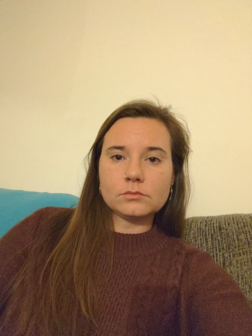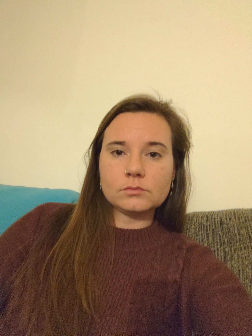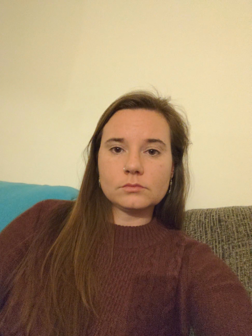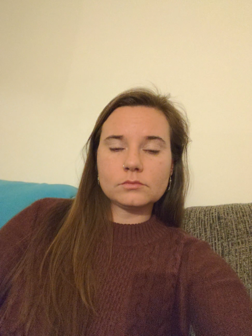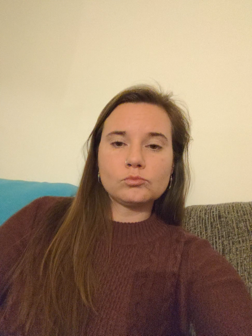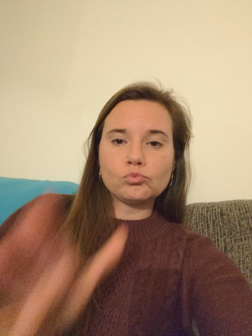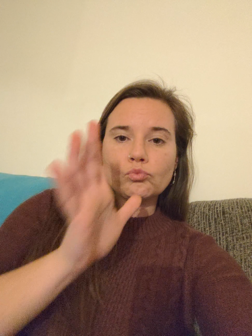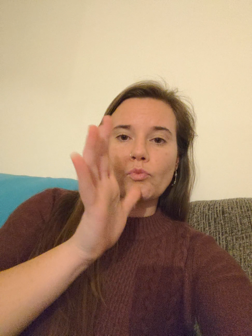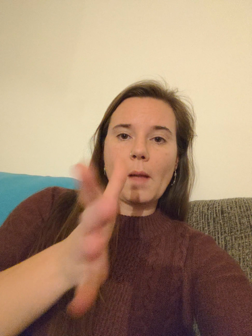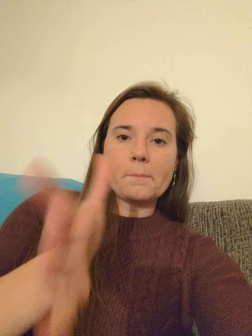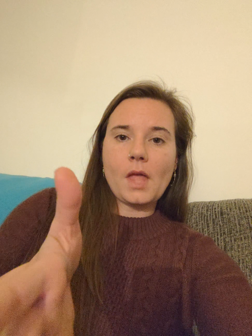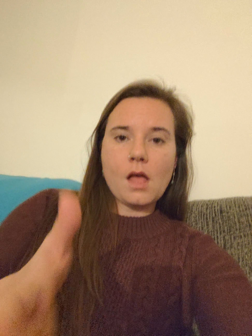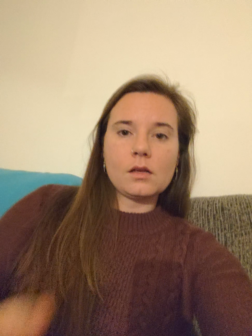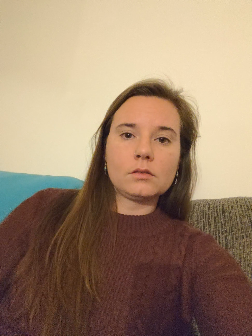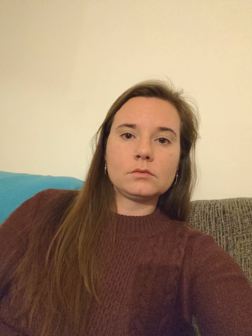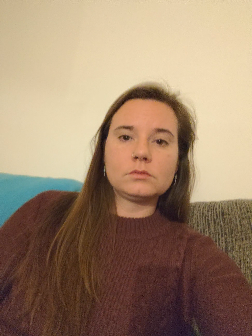grandma